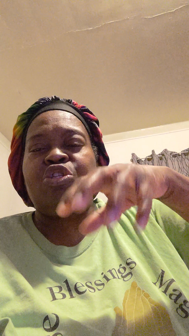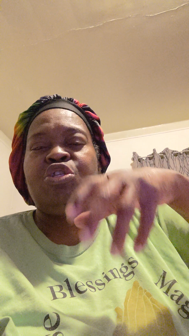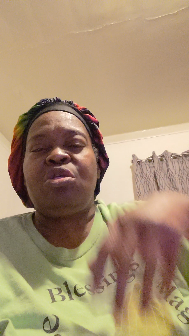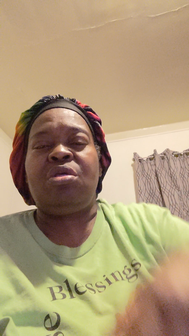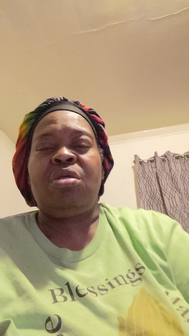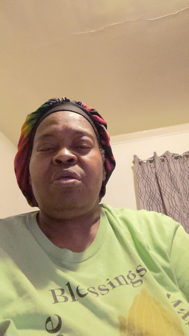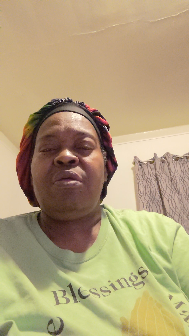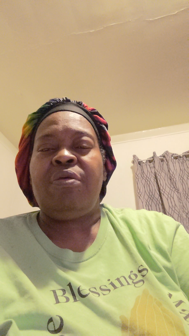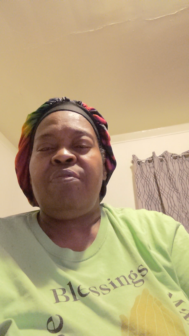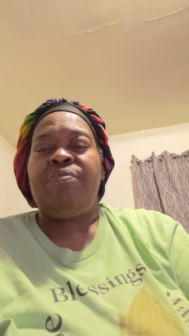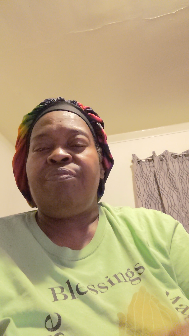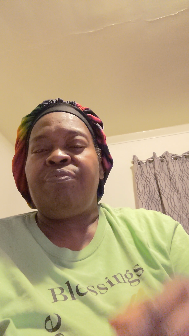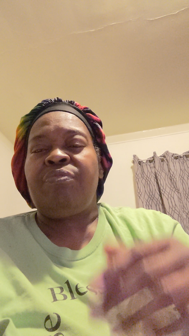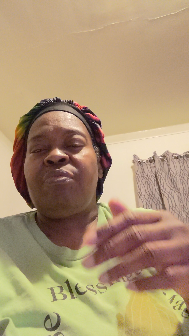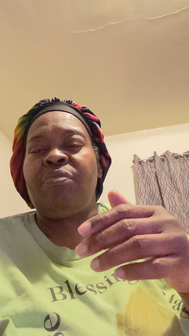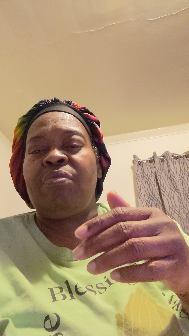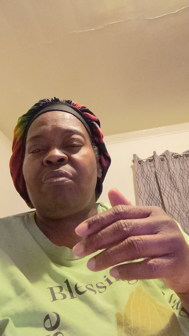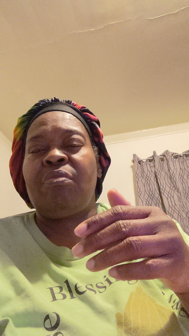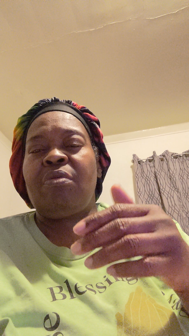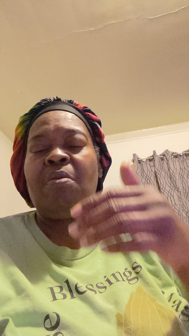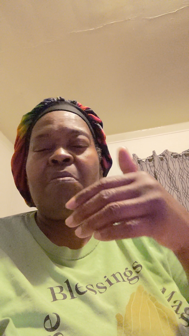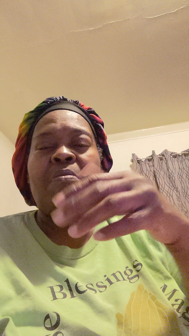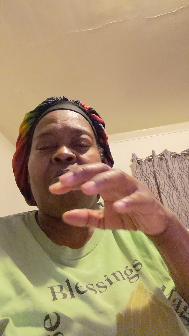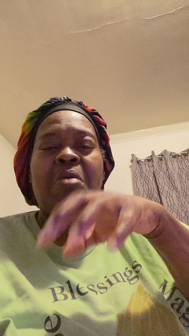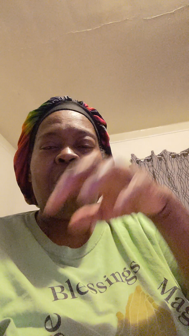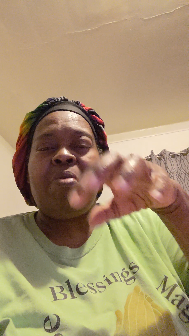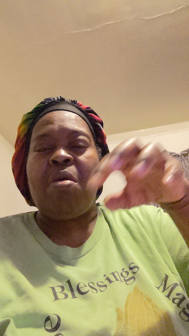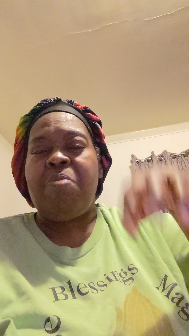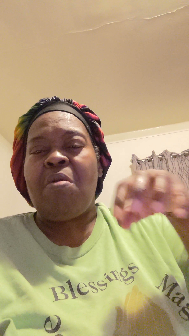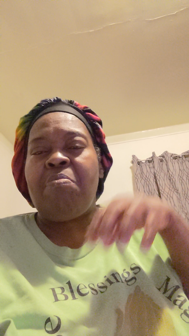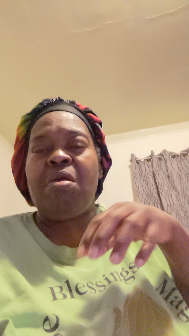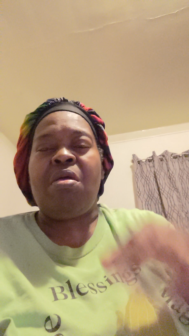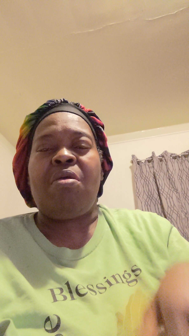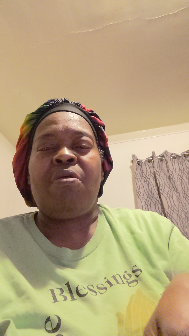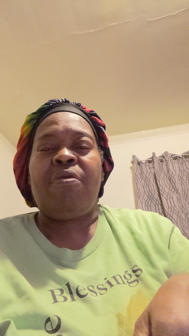block